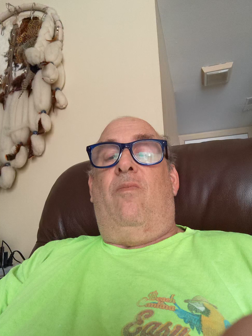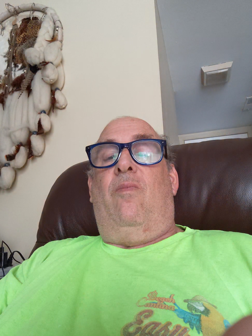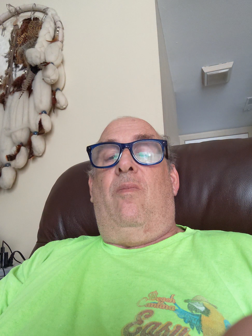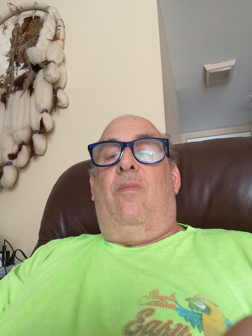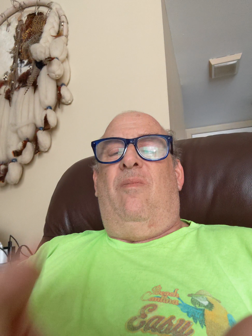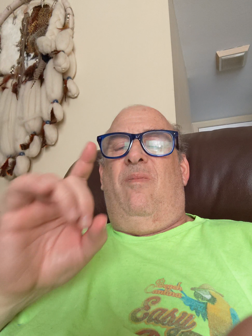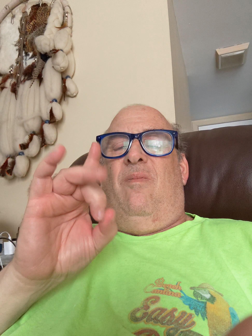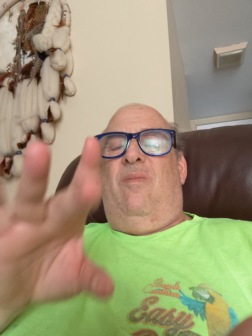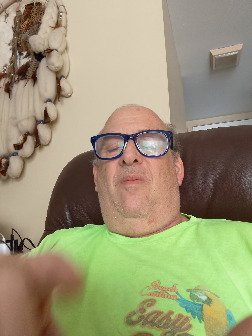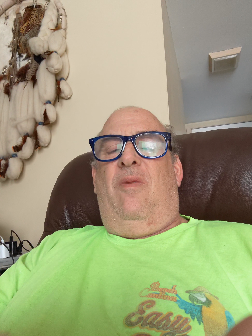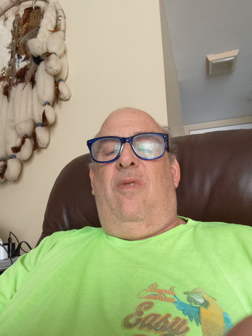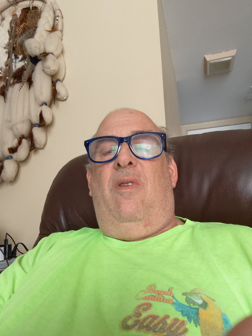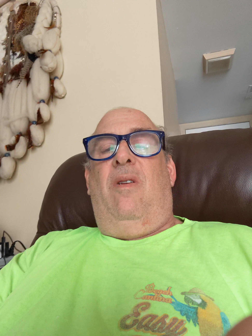hate